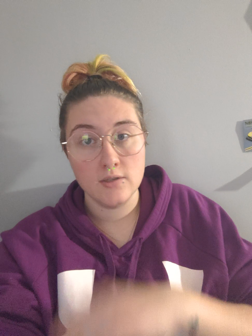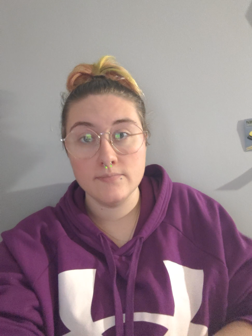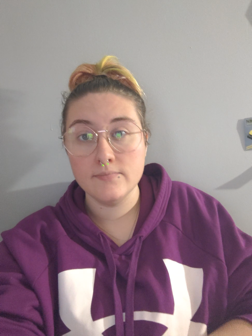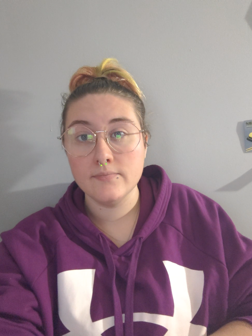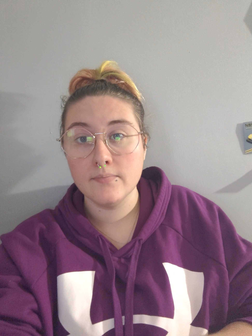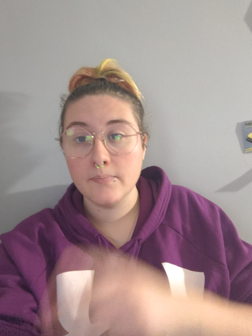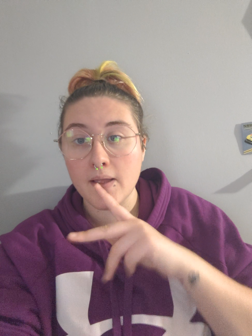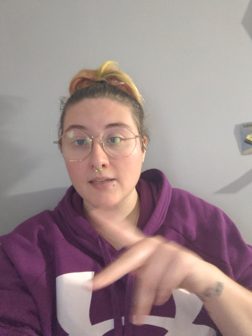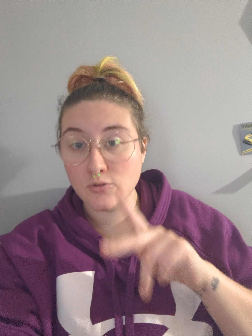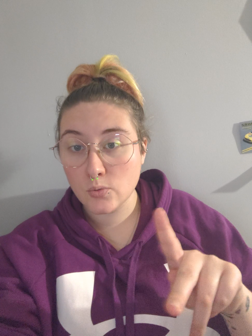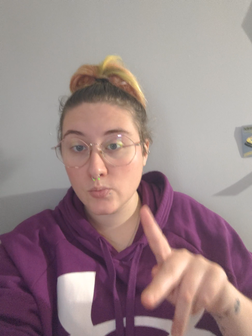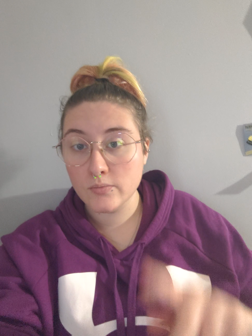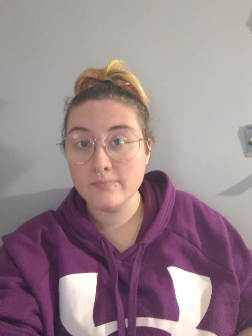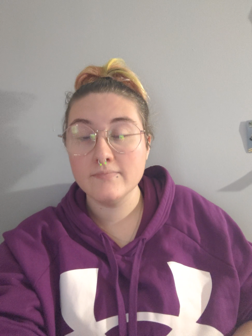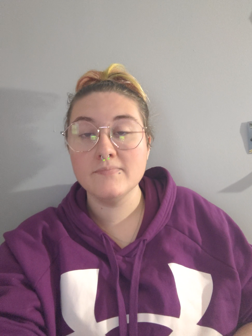pencil